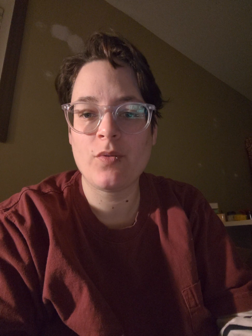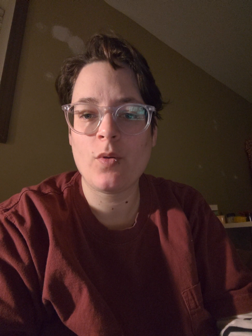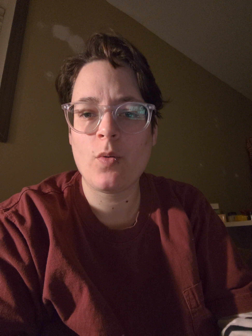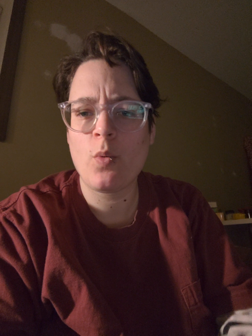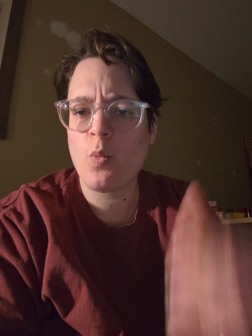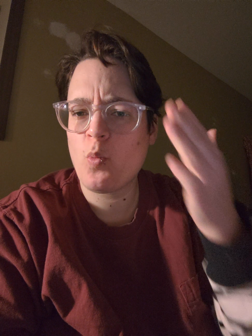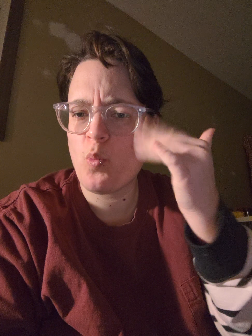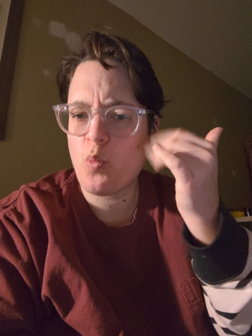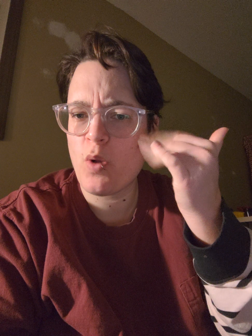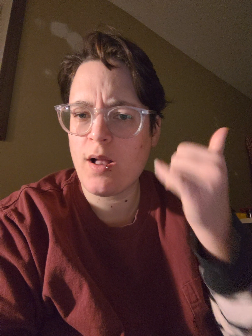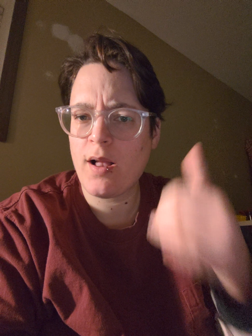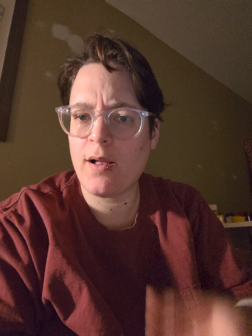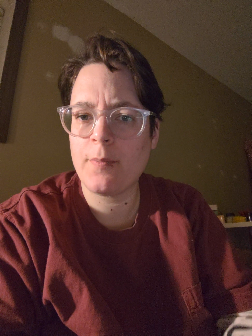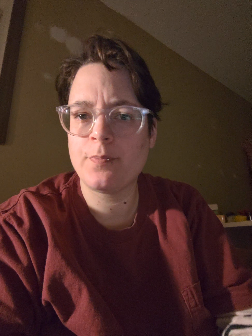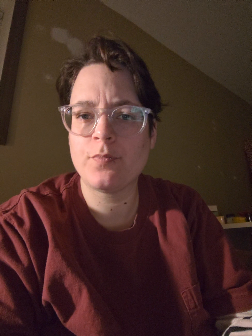why